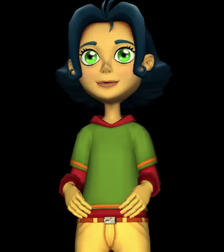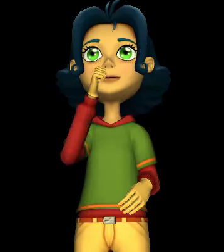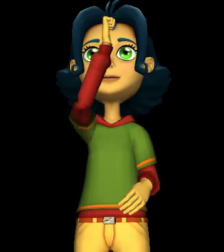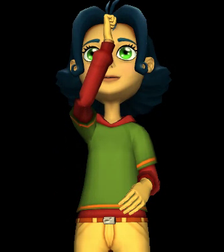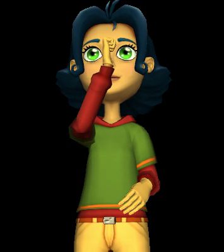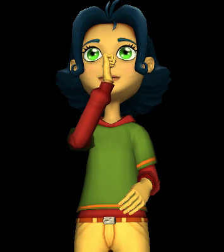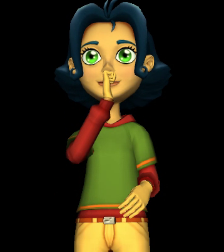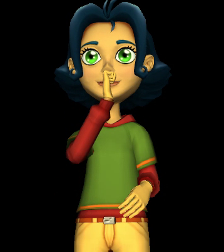متحف